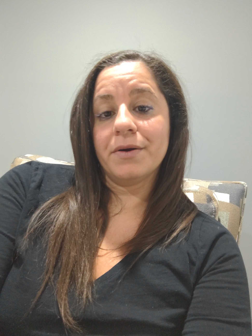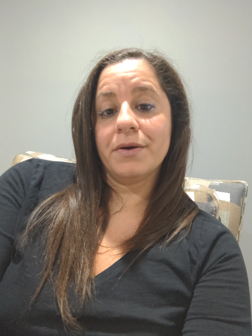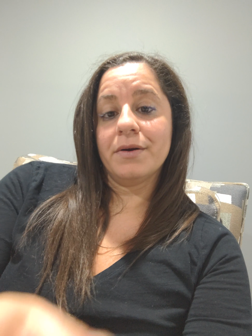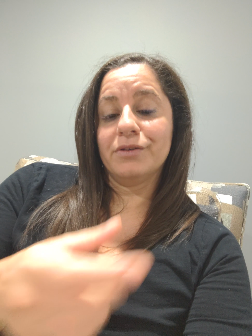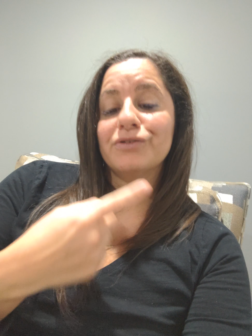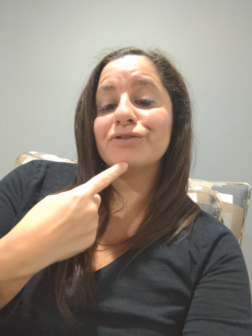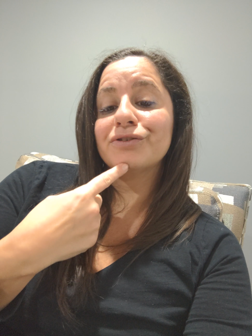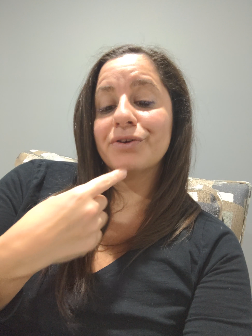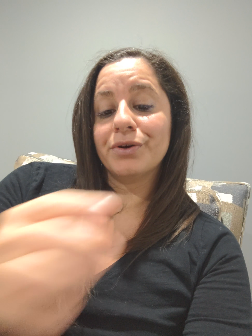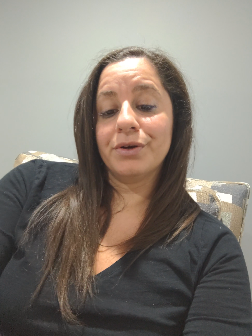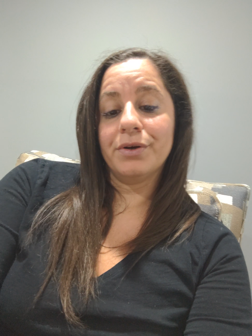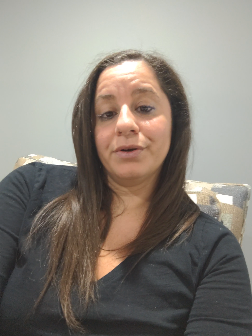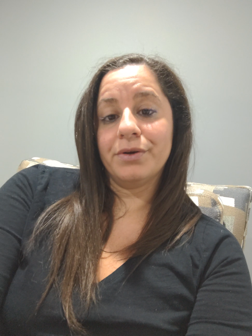chin